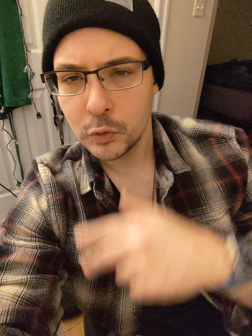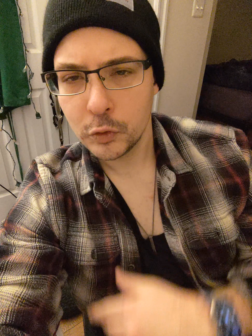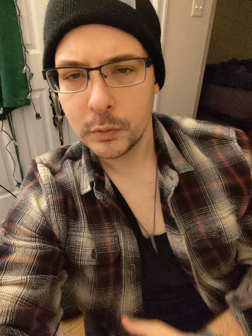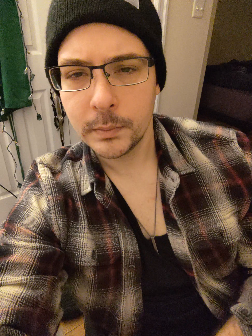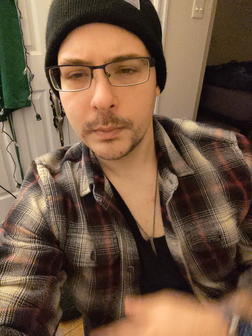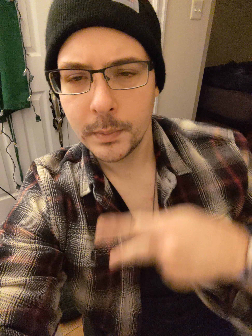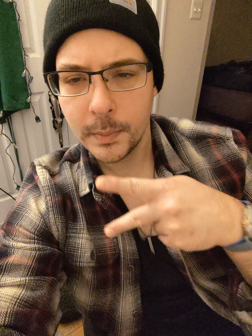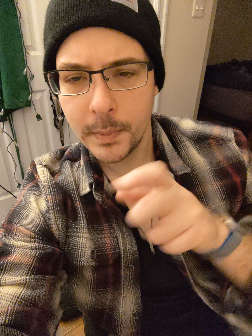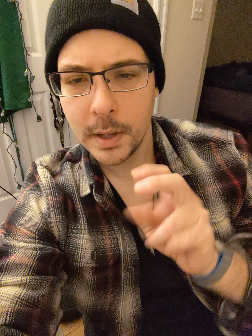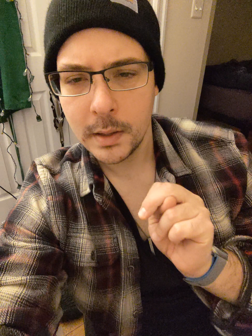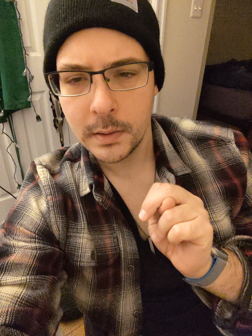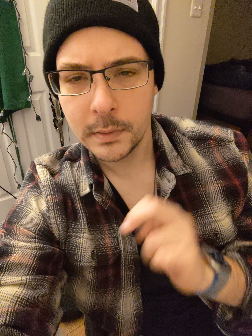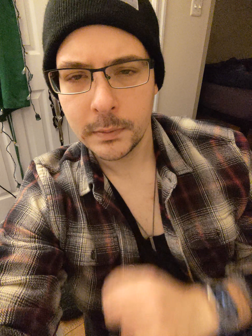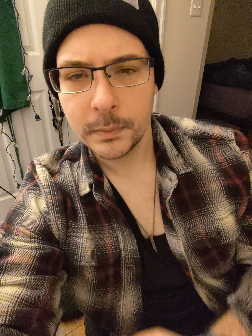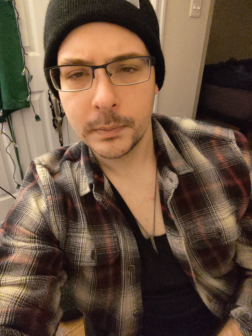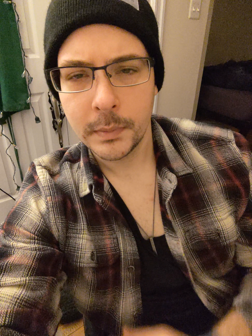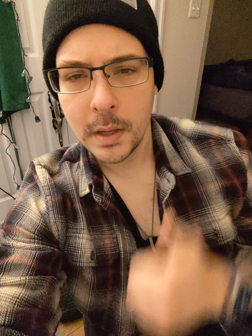pen